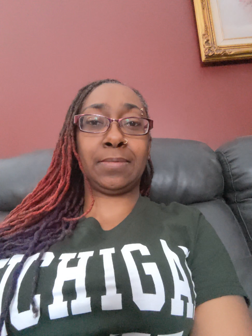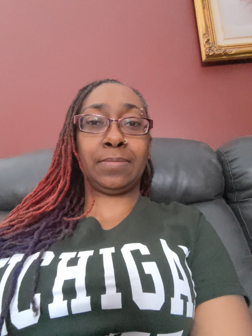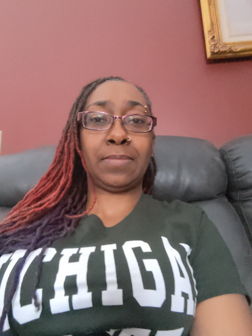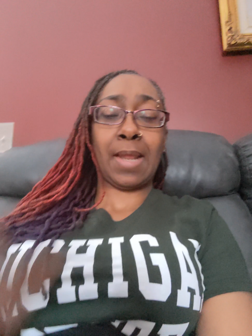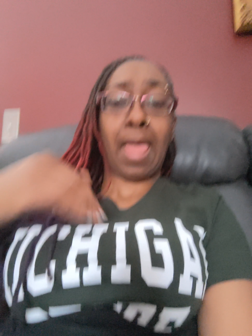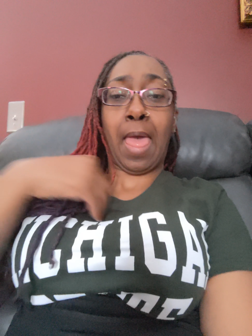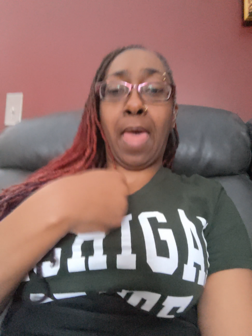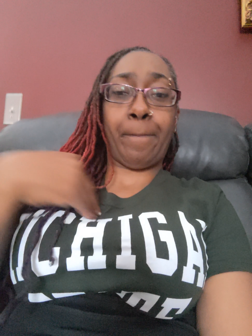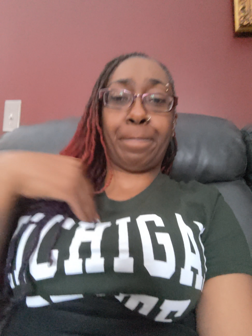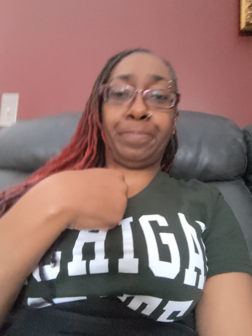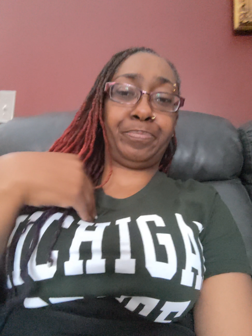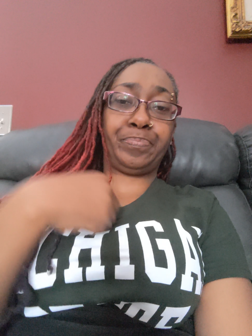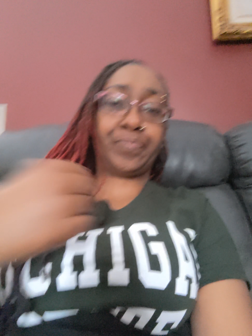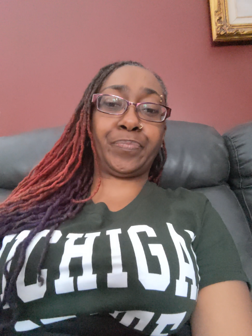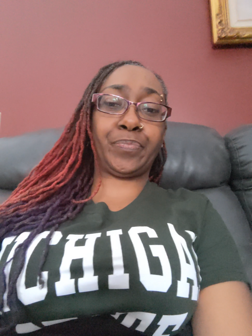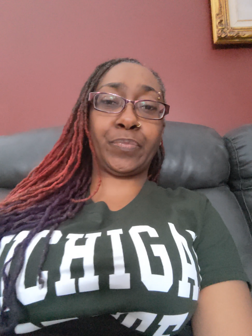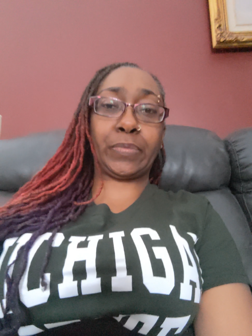animal